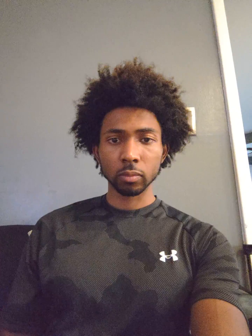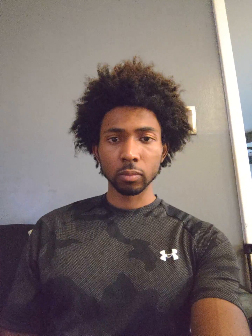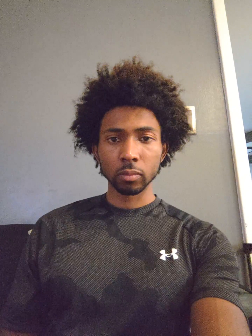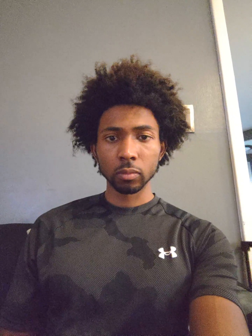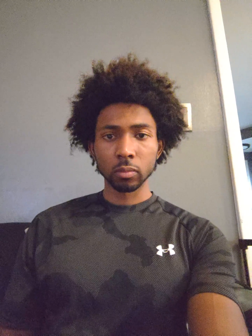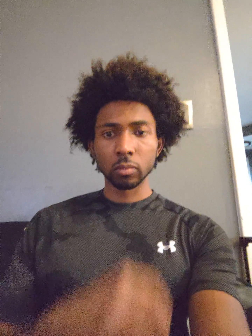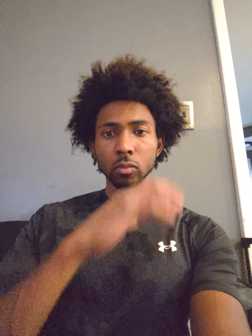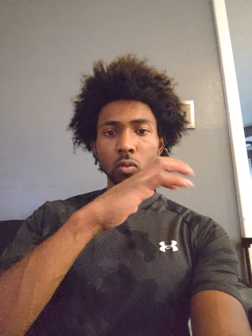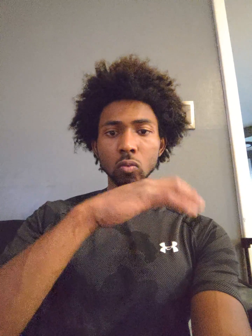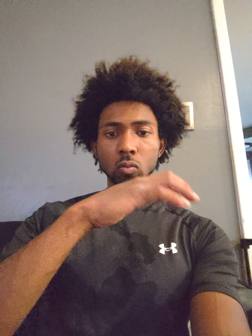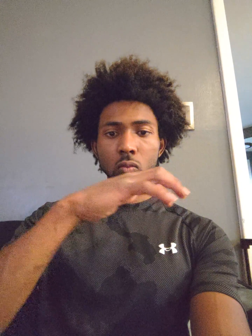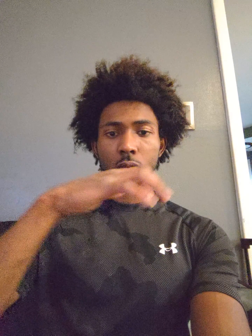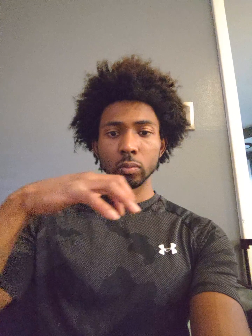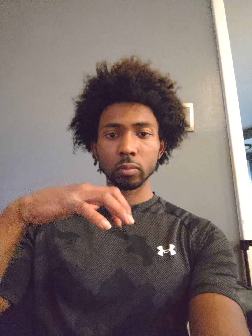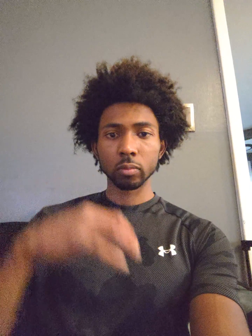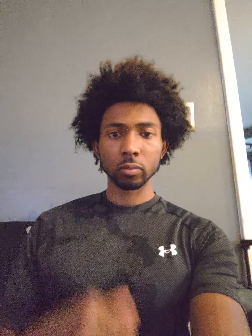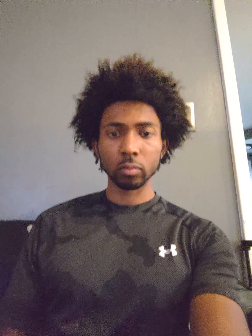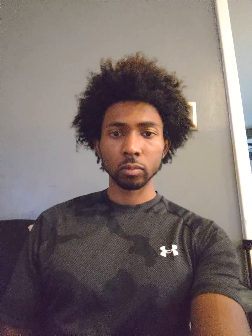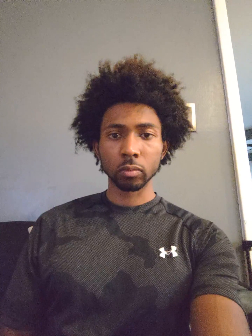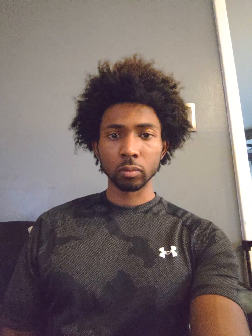grapes